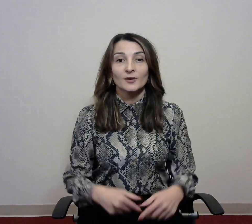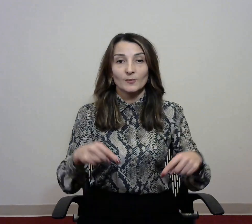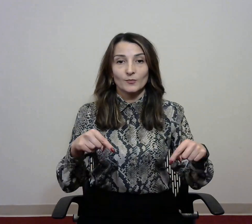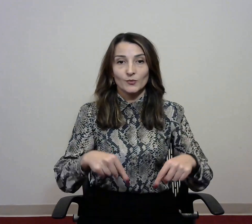bura